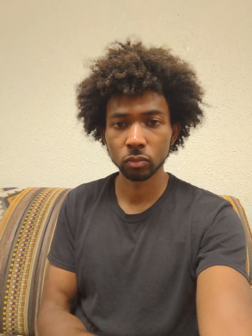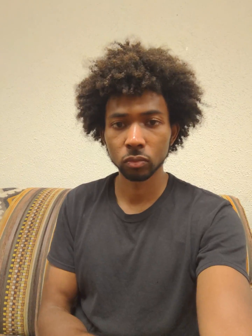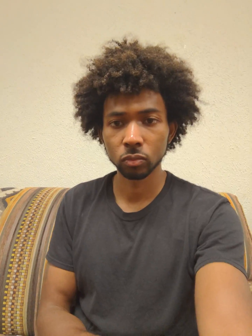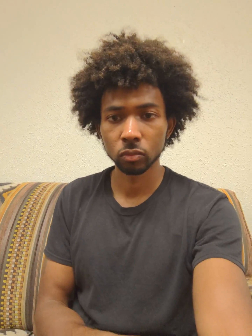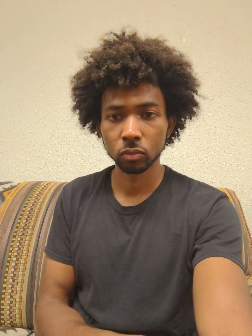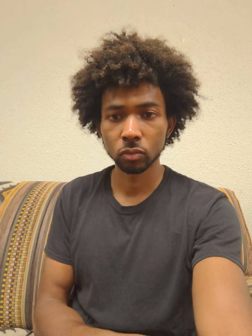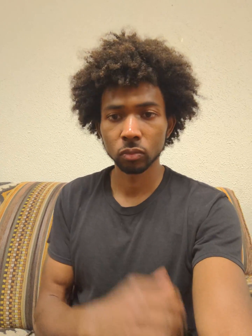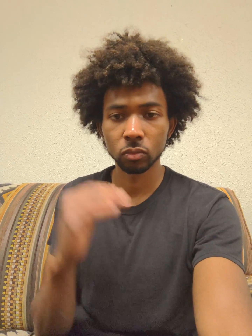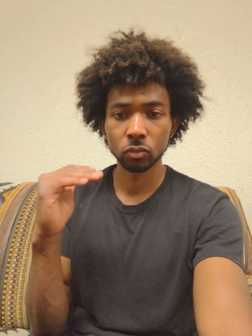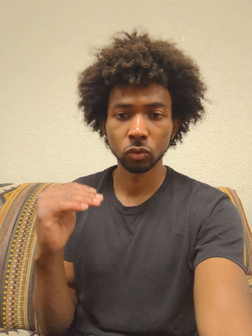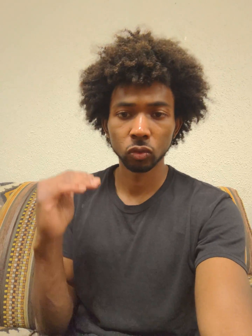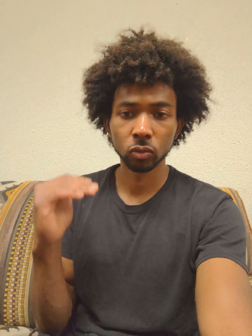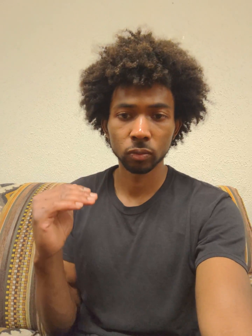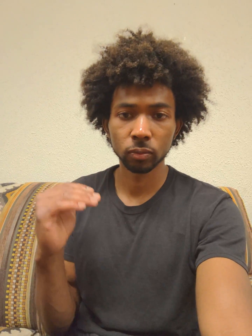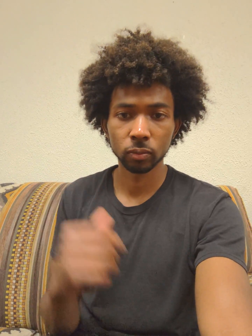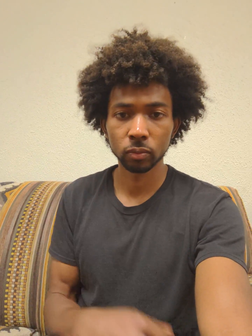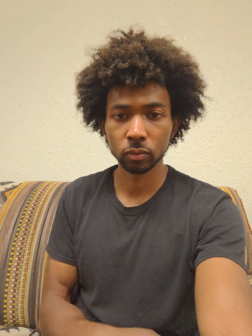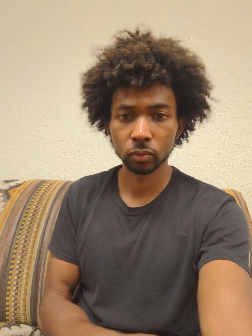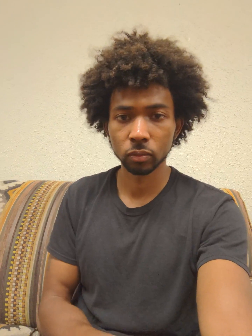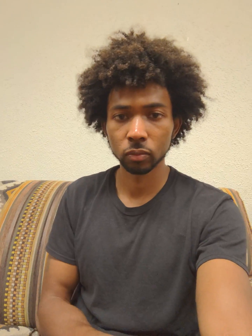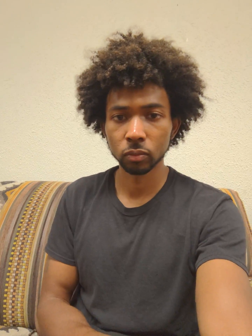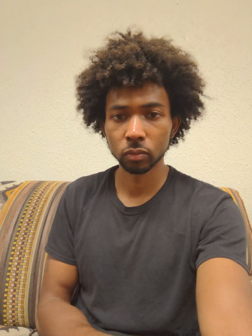little